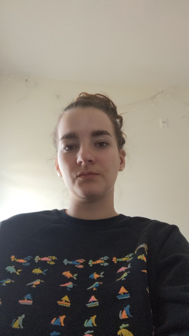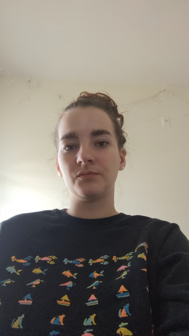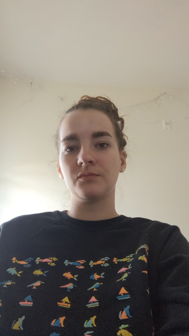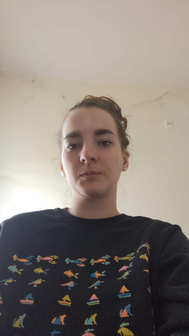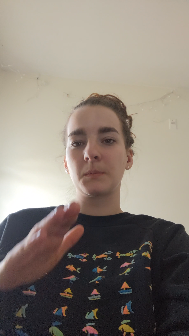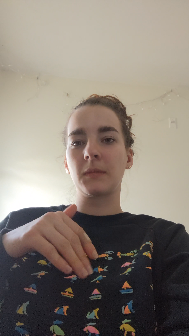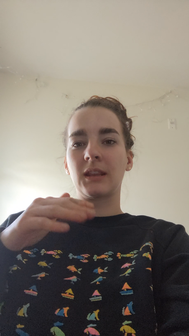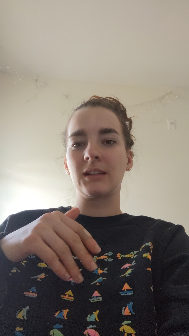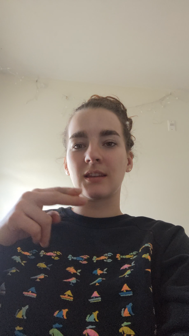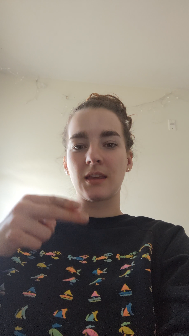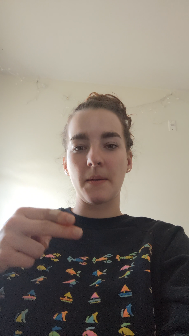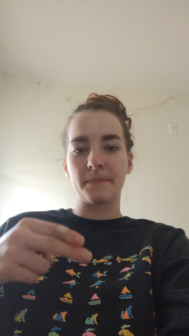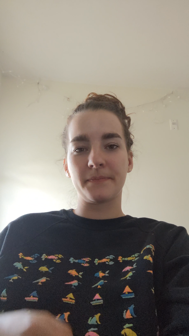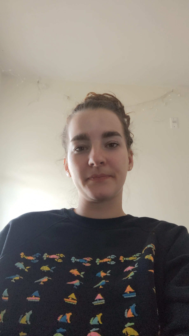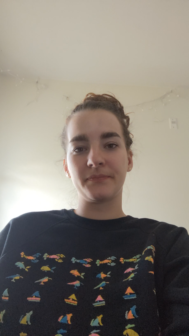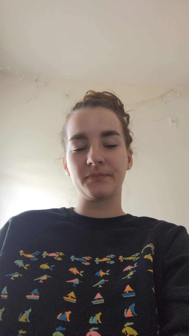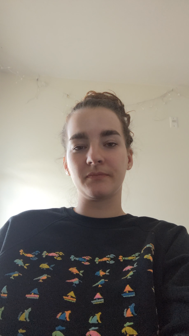pet's name